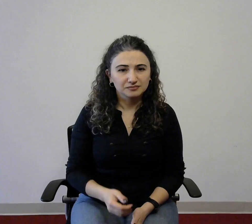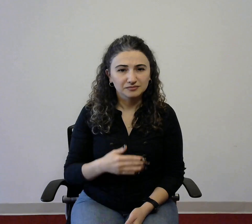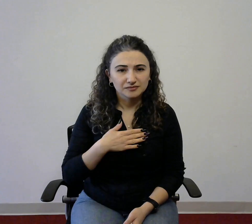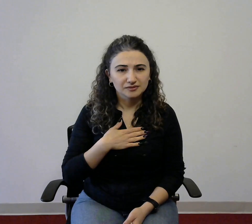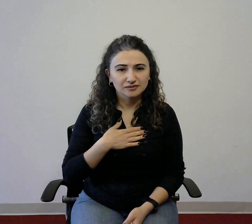mən